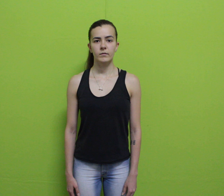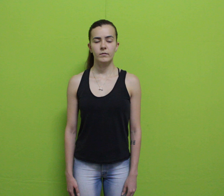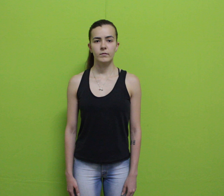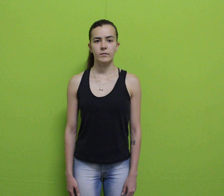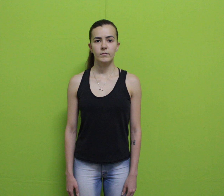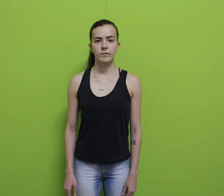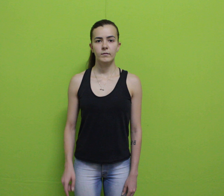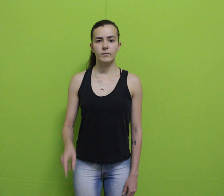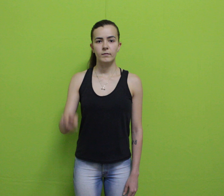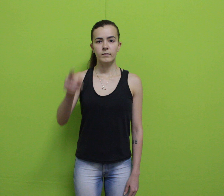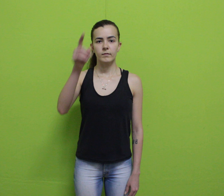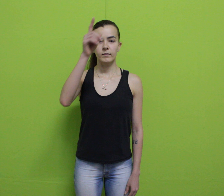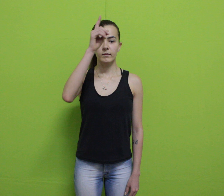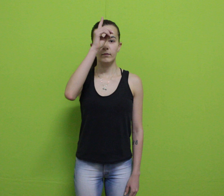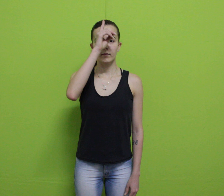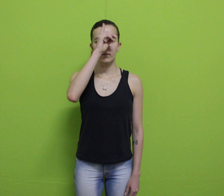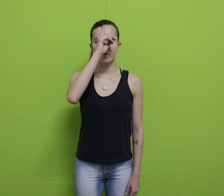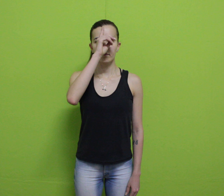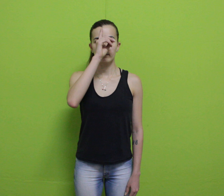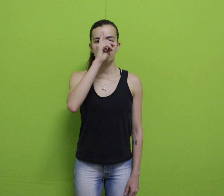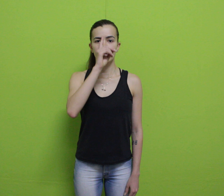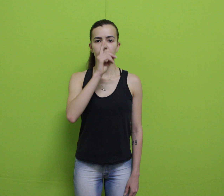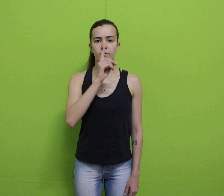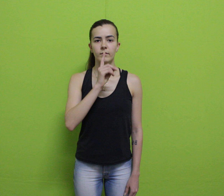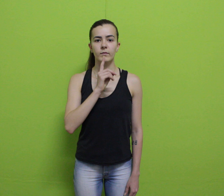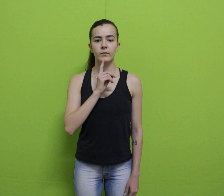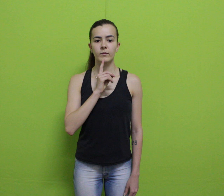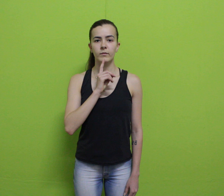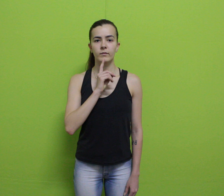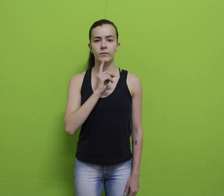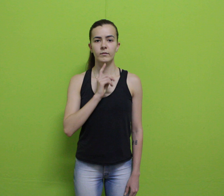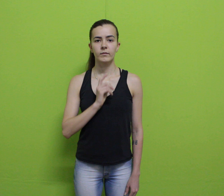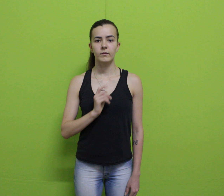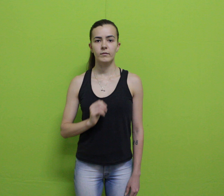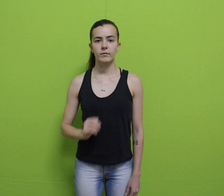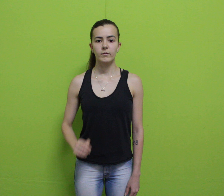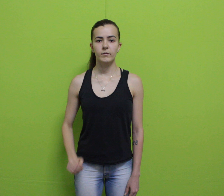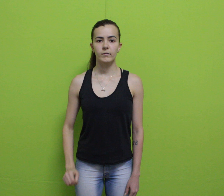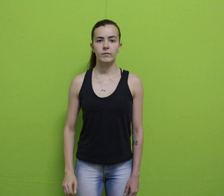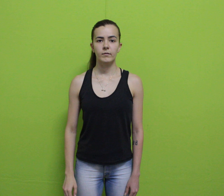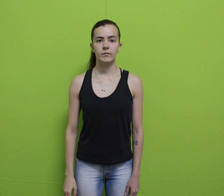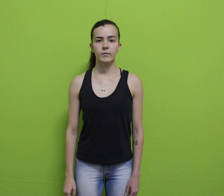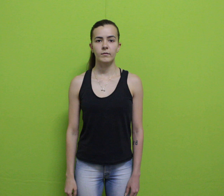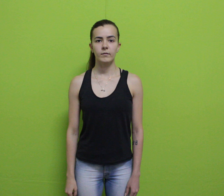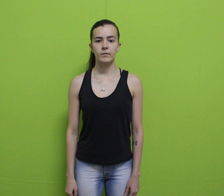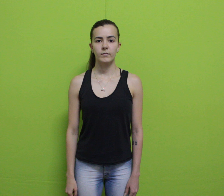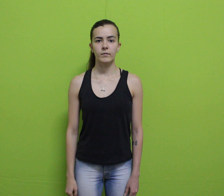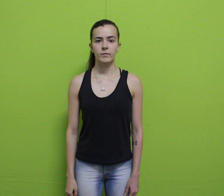amarelo